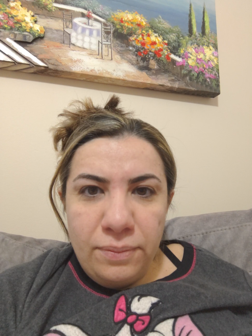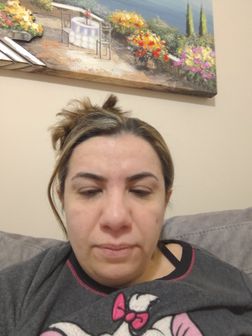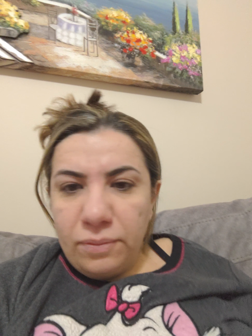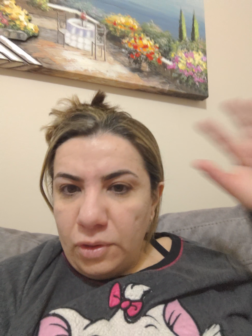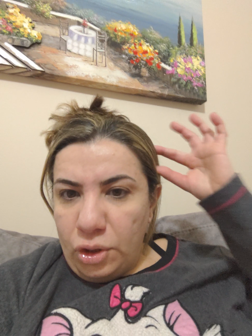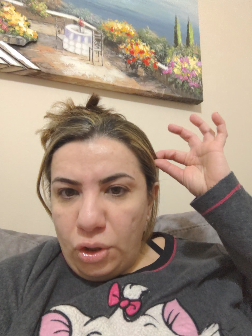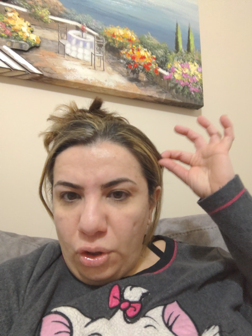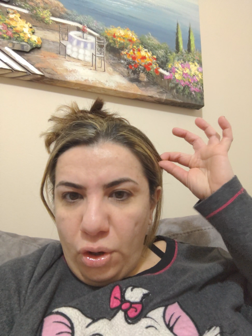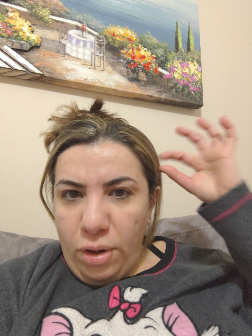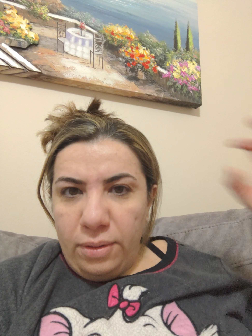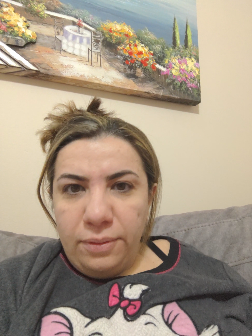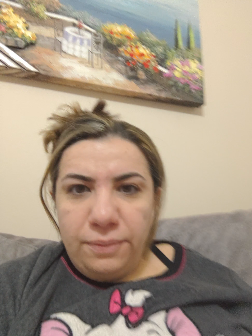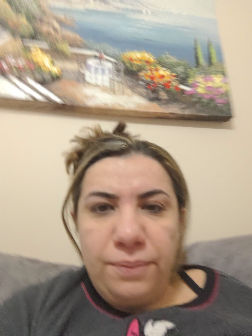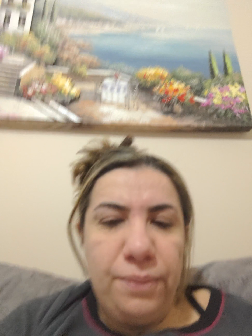hair